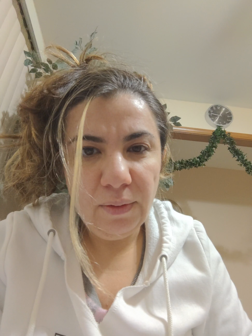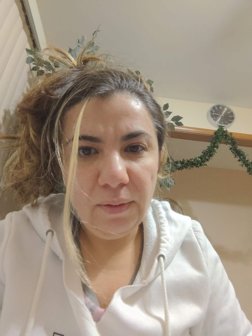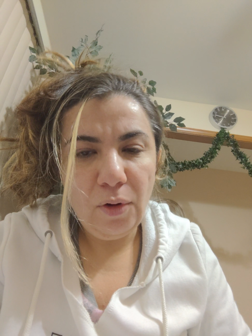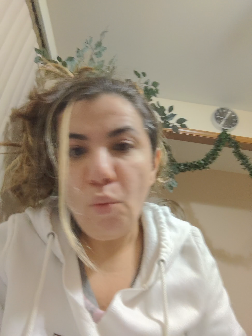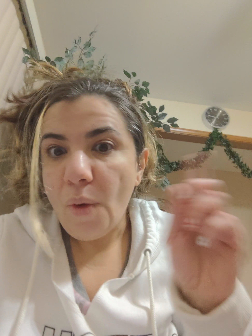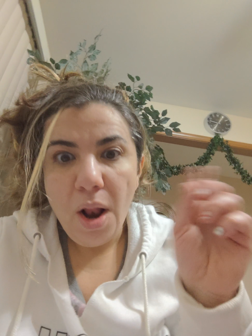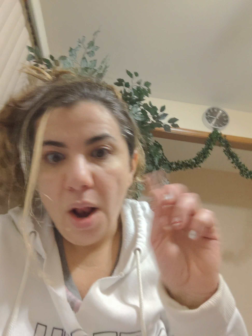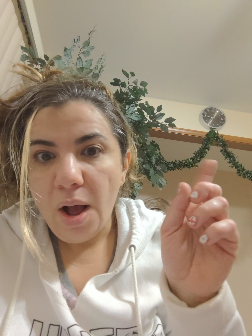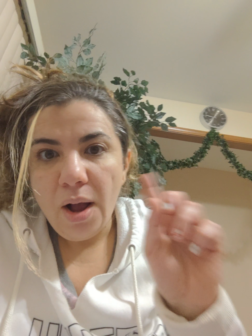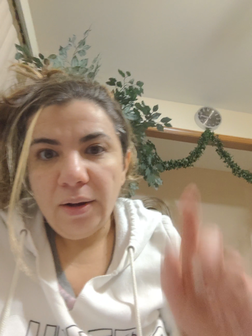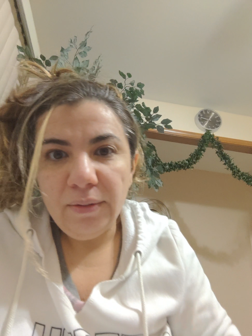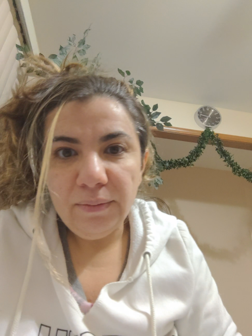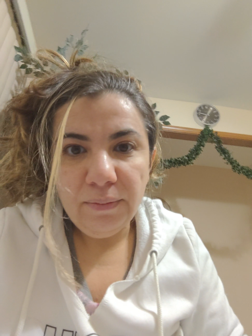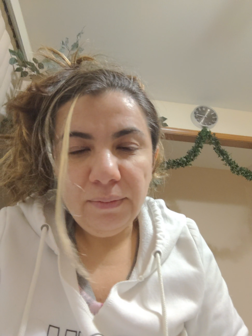where